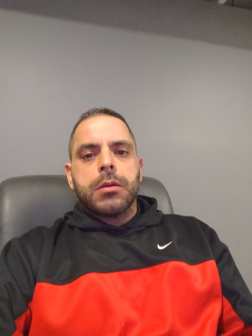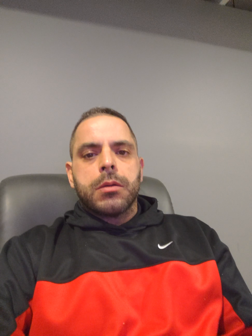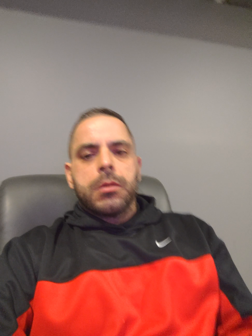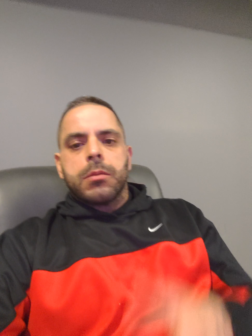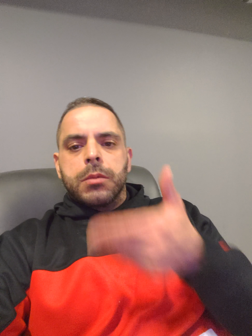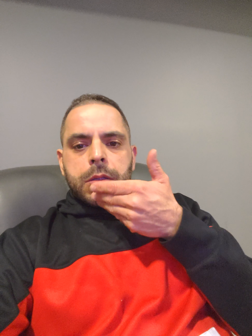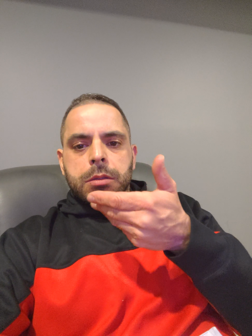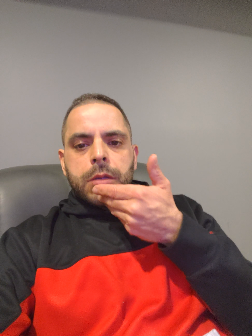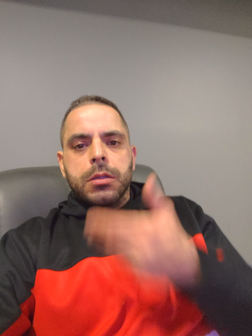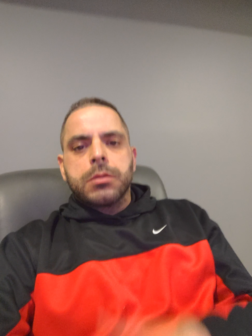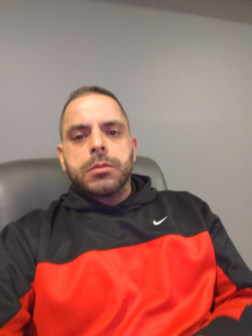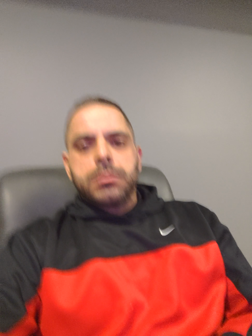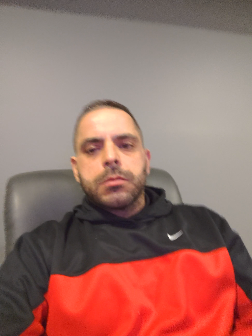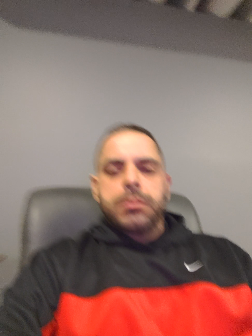pizza